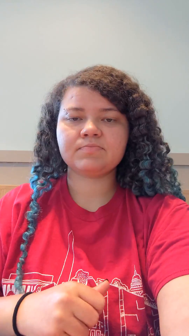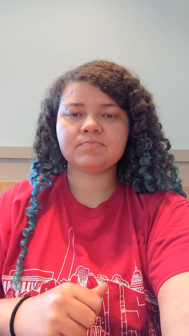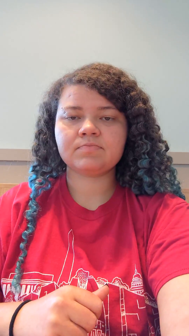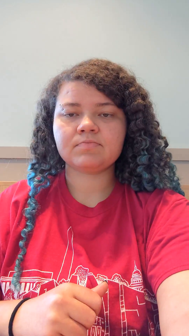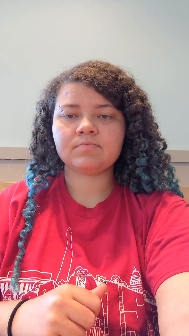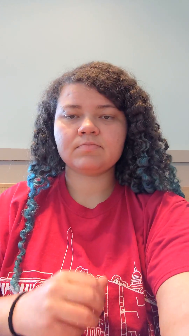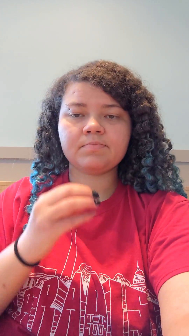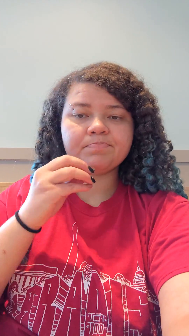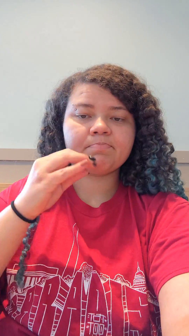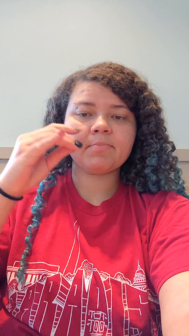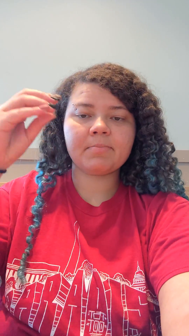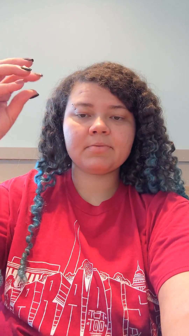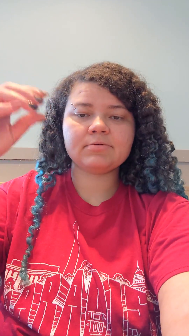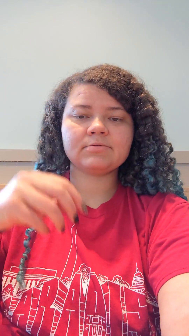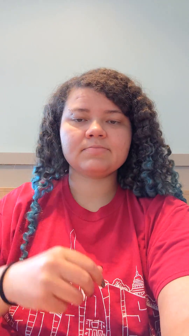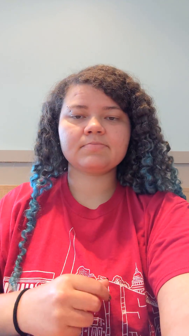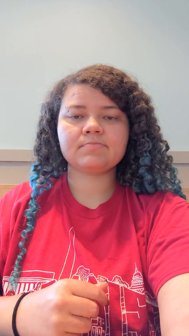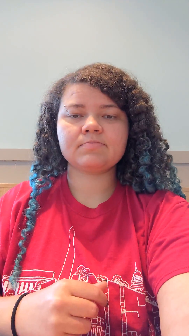bubbles